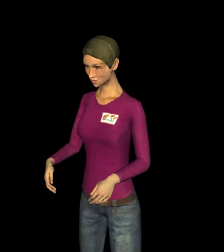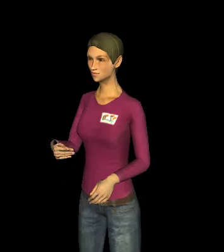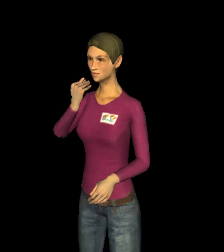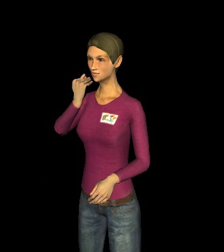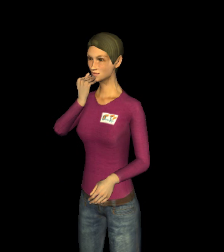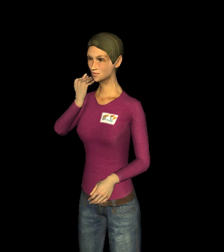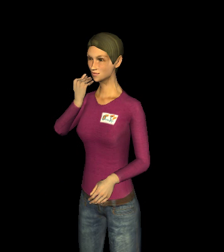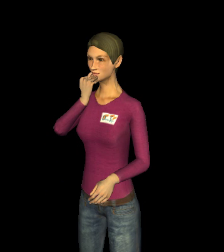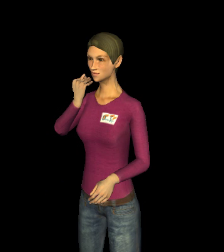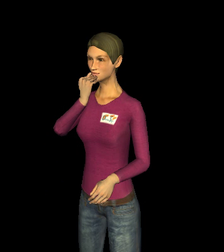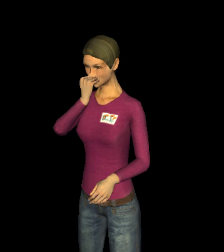وجبة